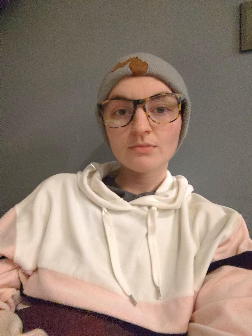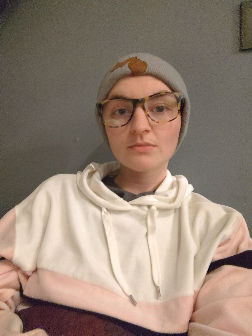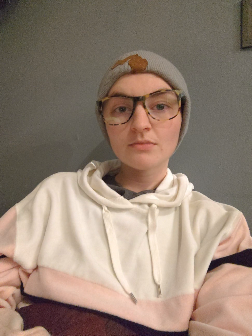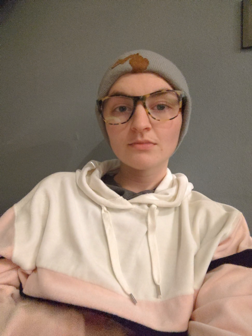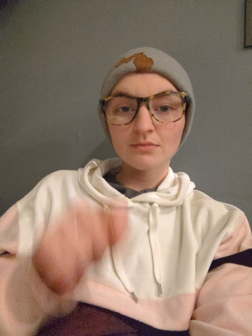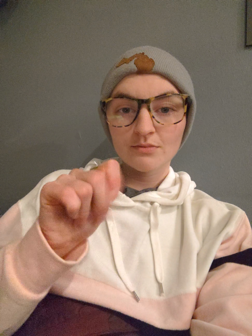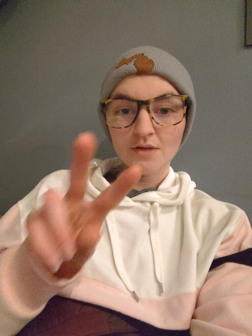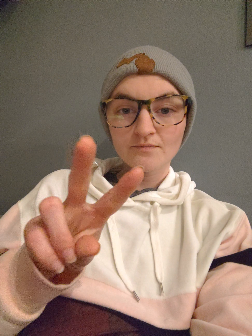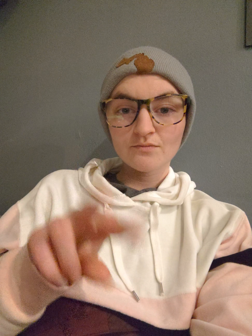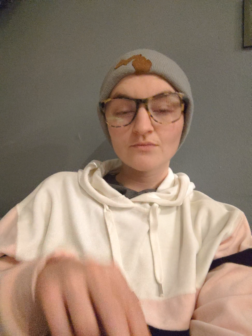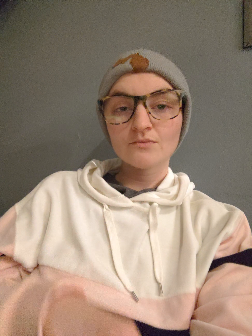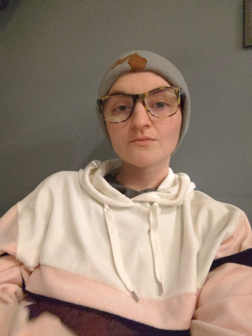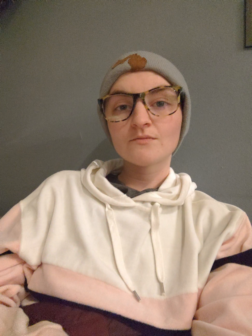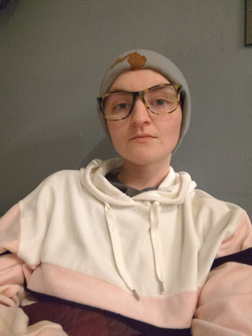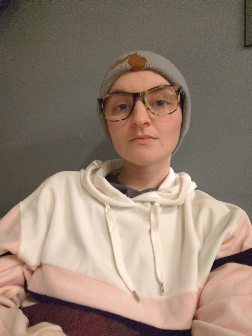TV